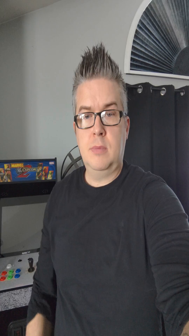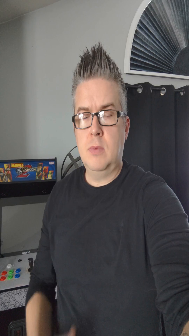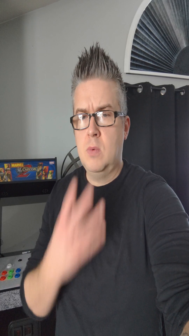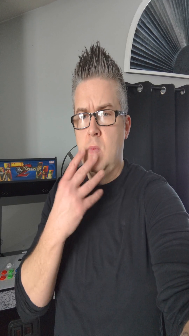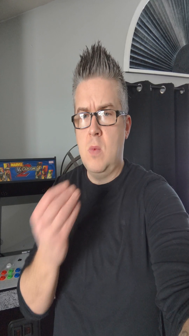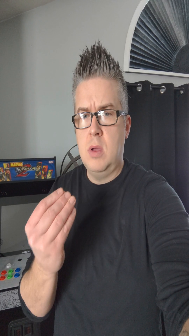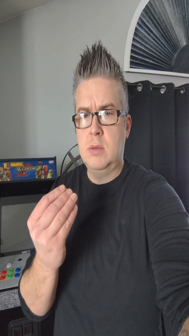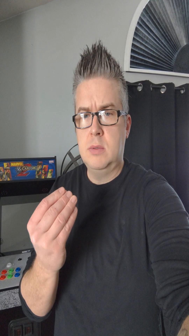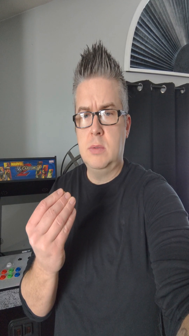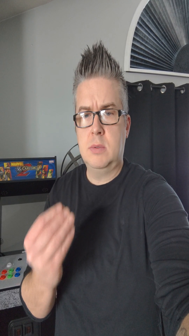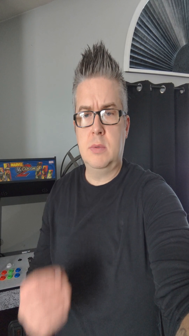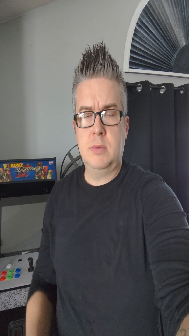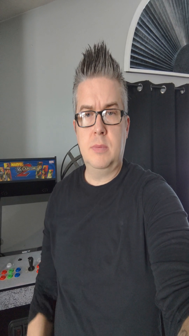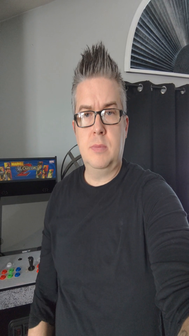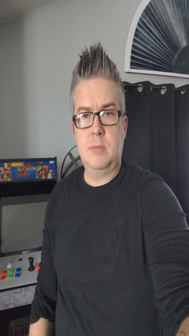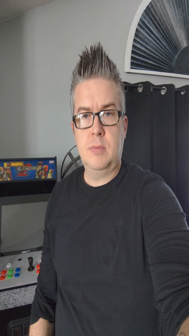wet